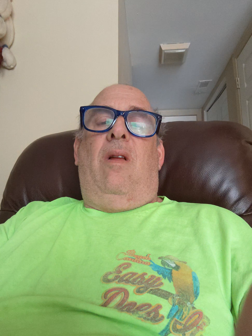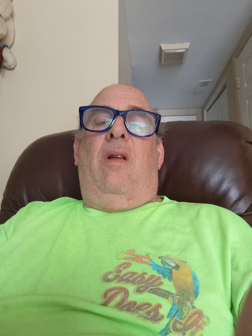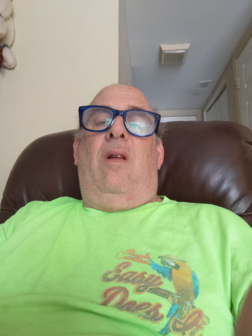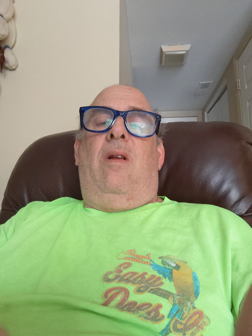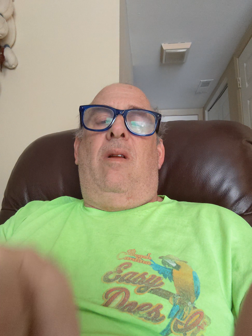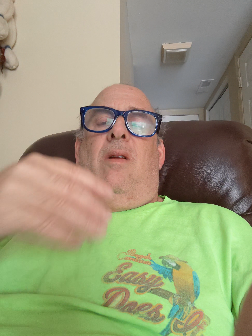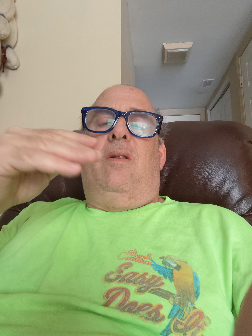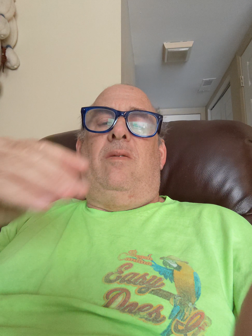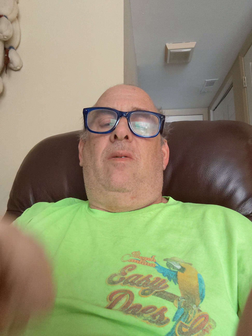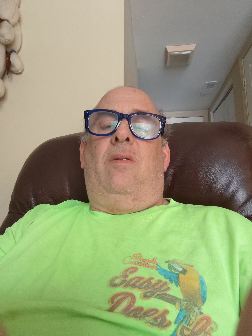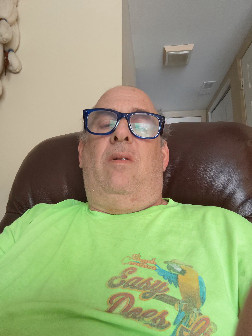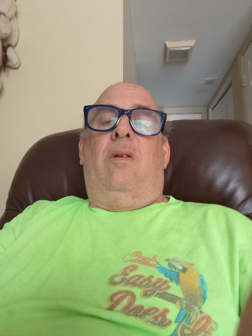store